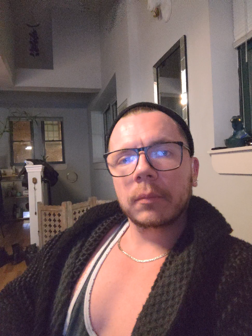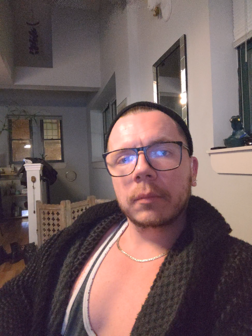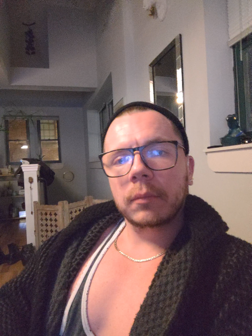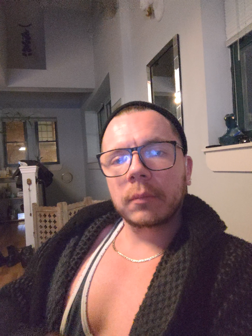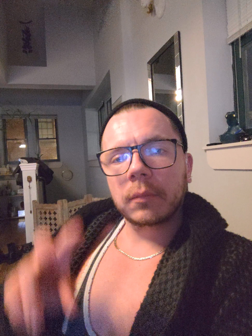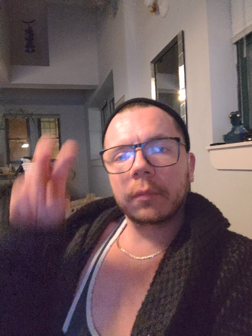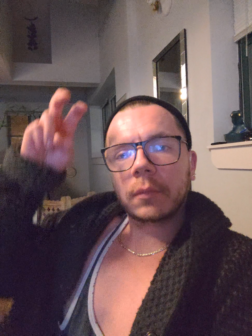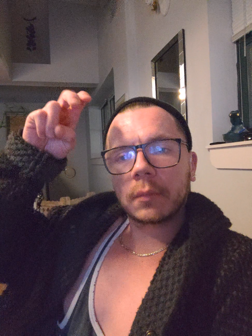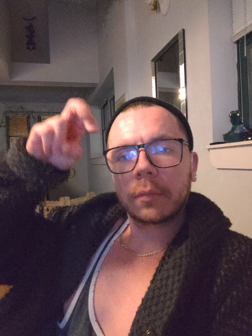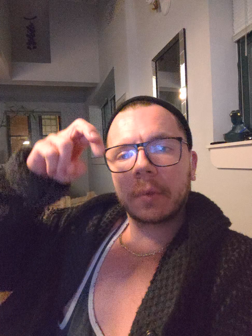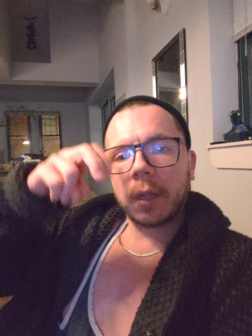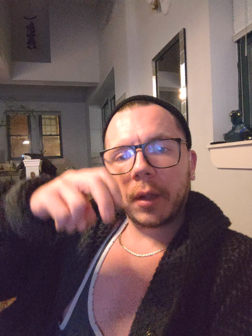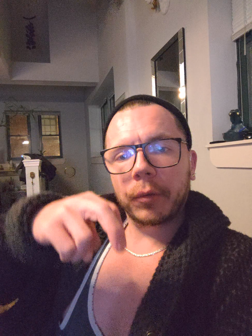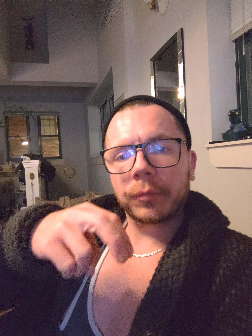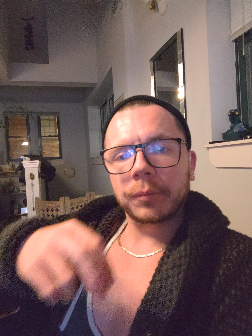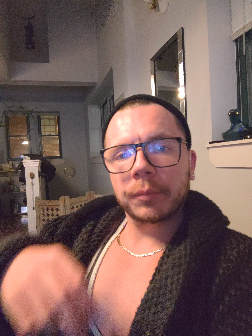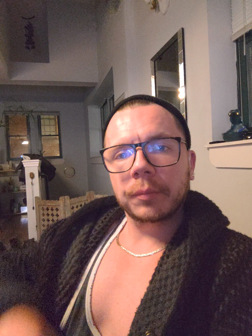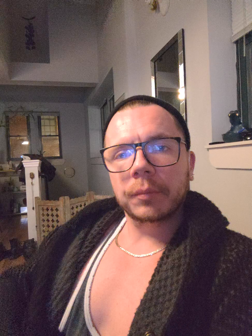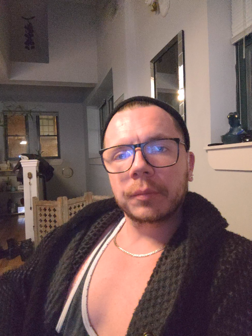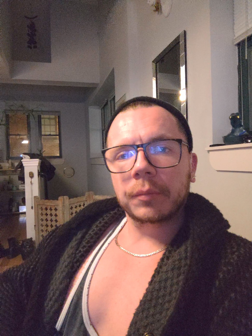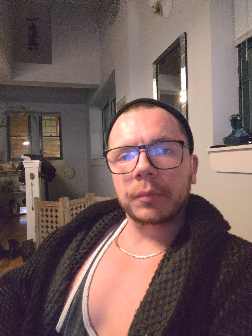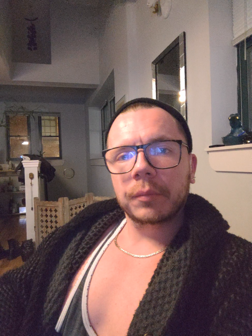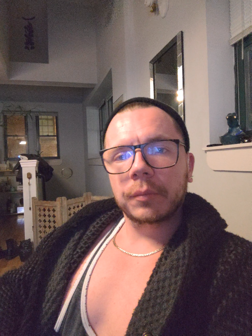stairs